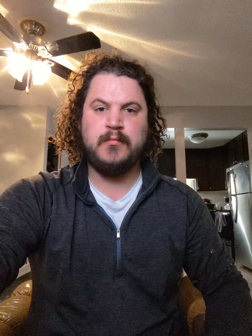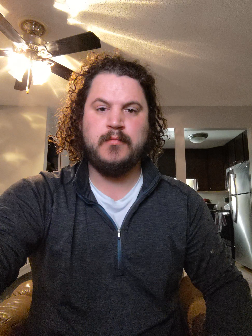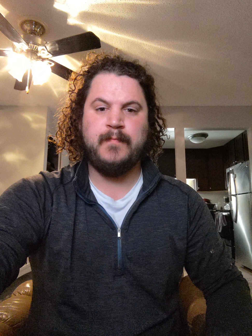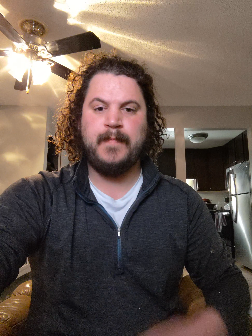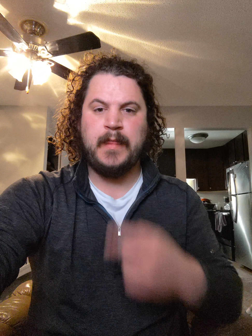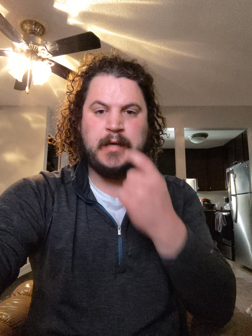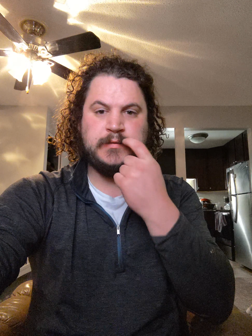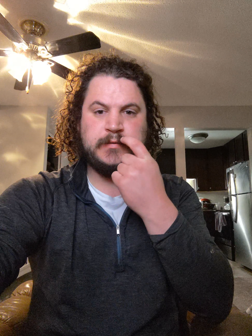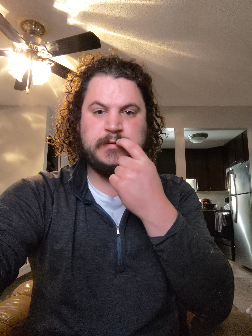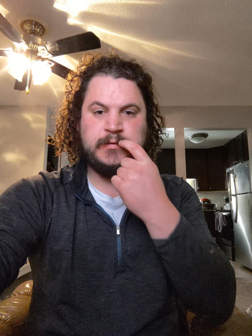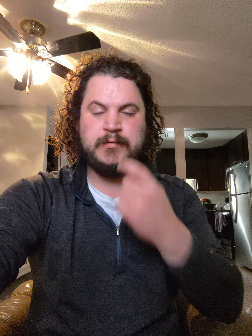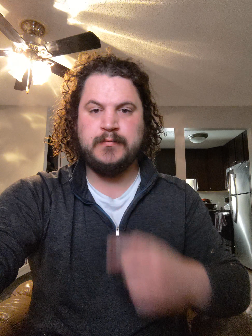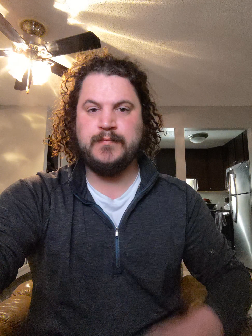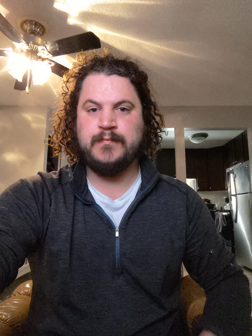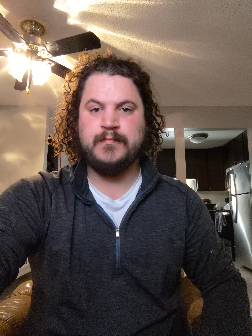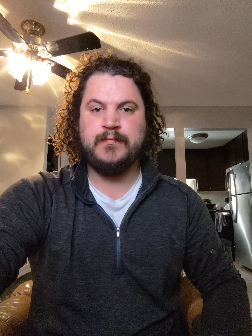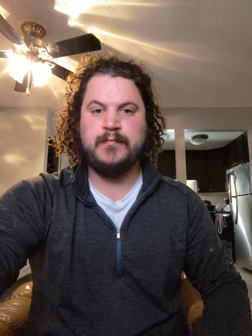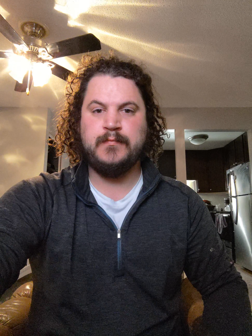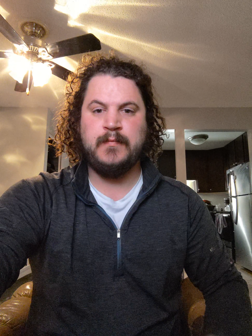window